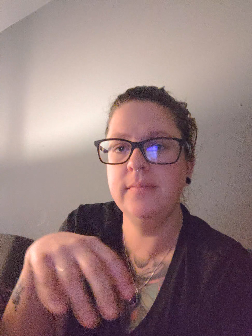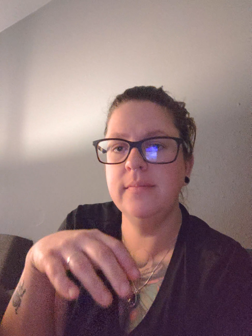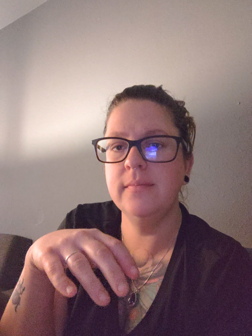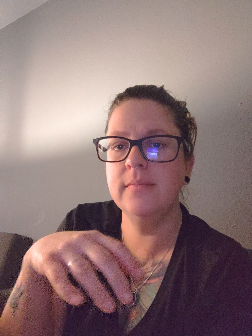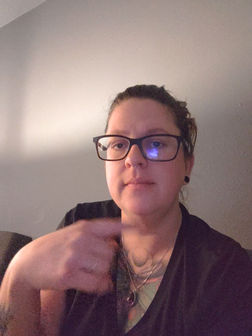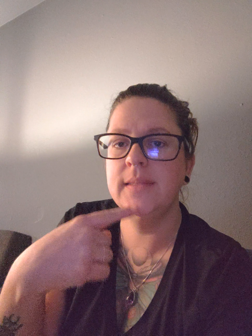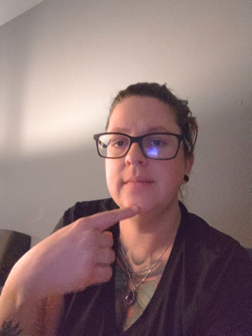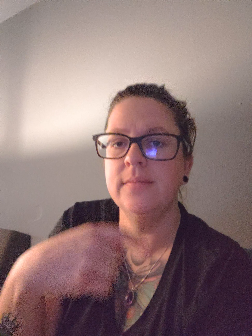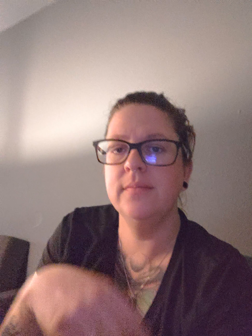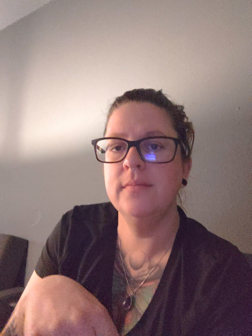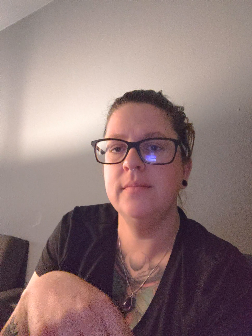say